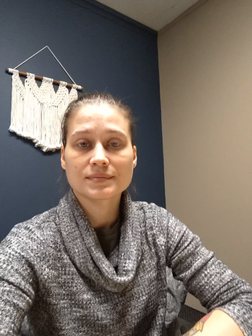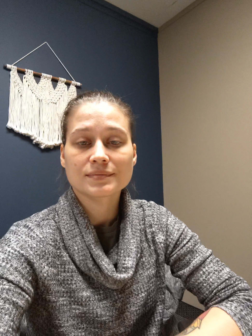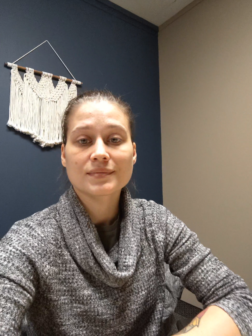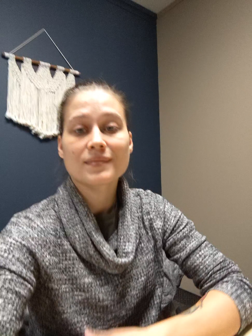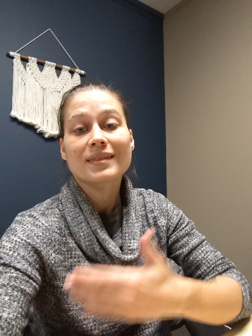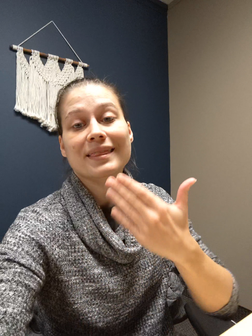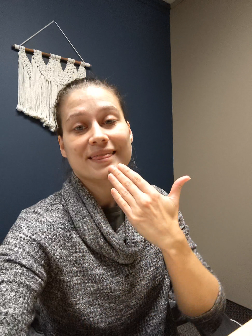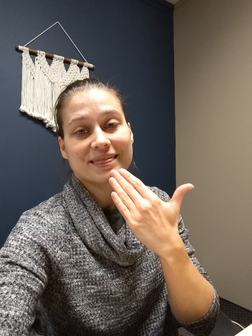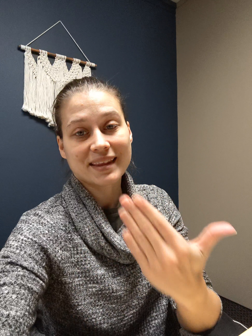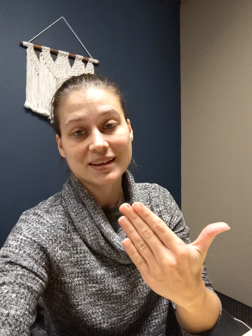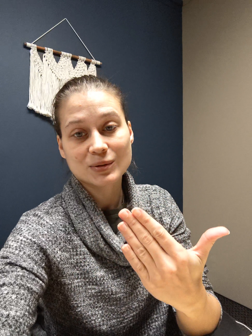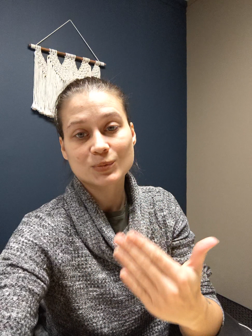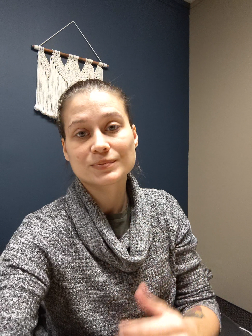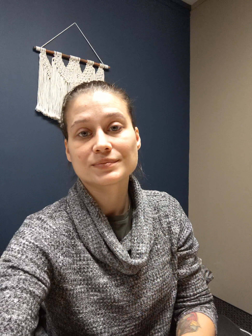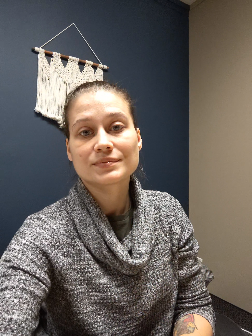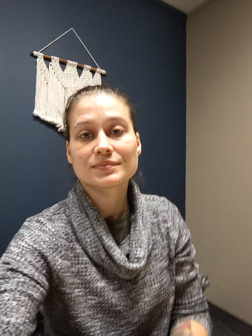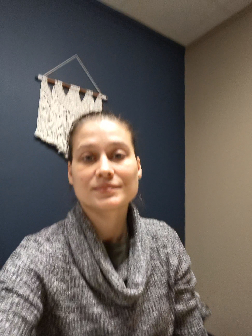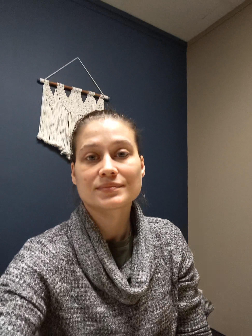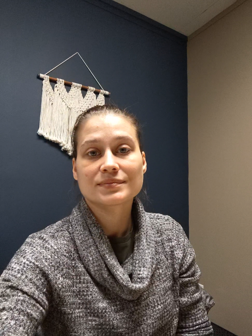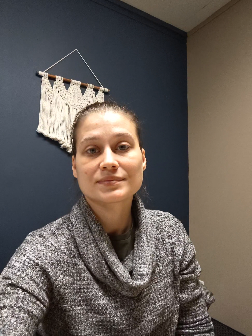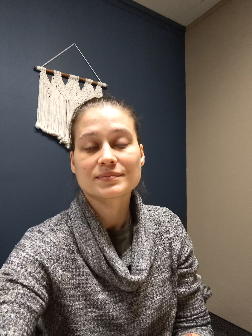thank you